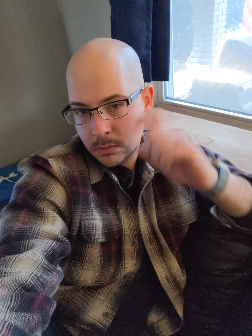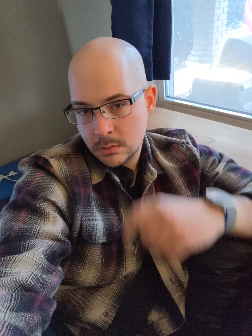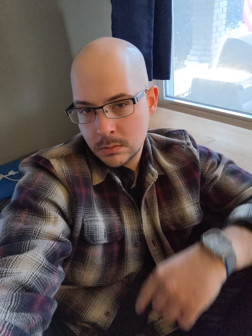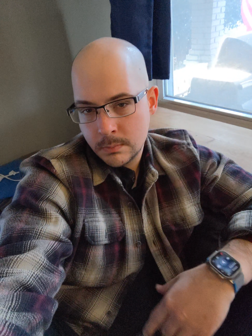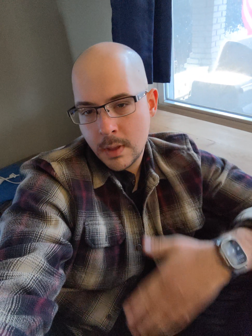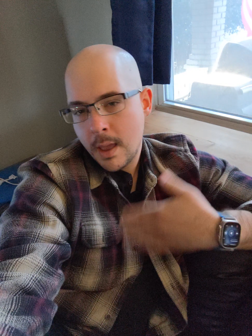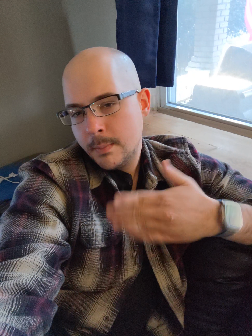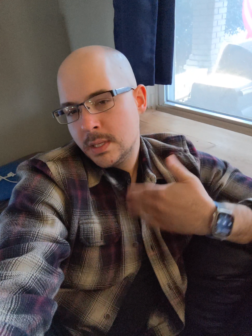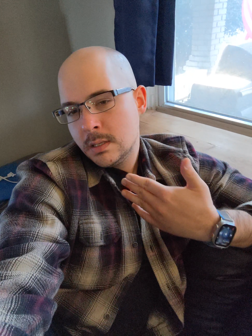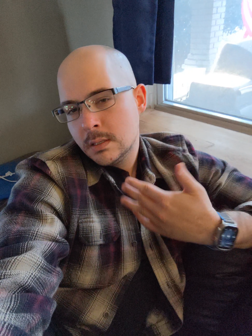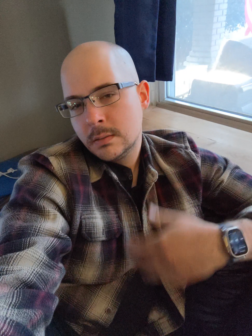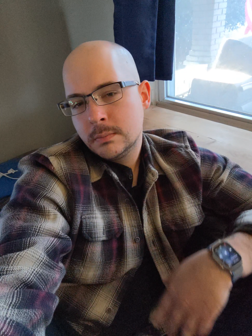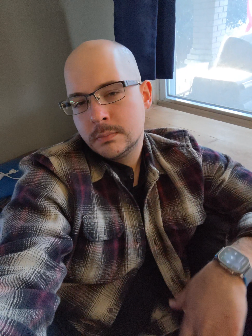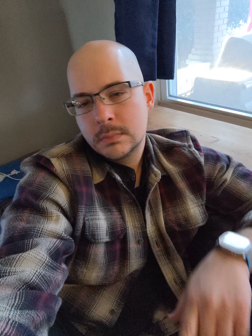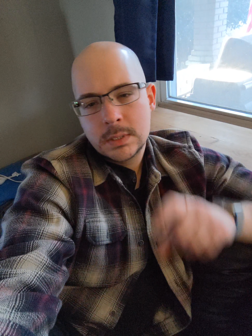happy